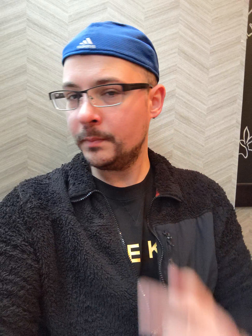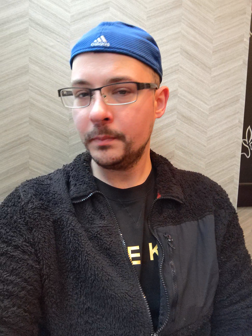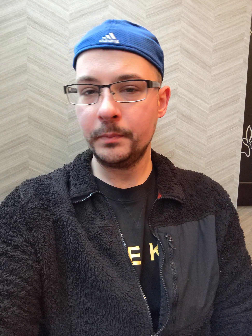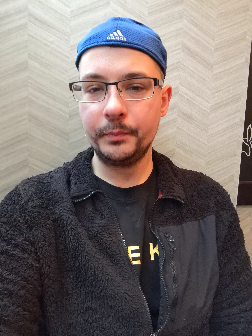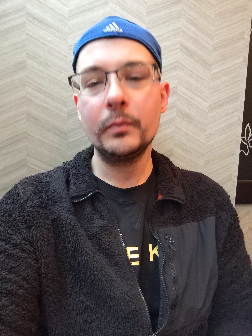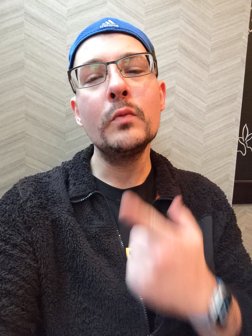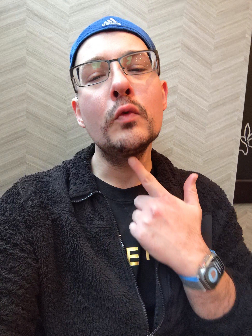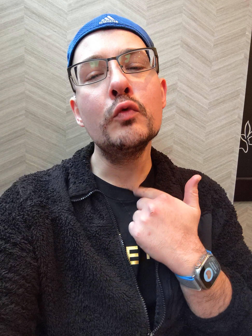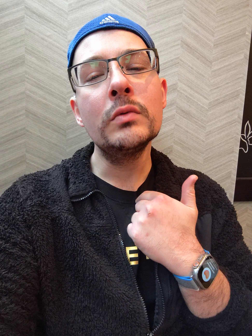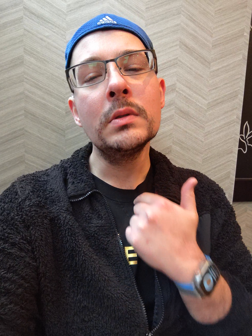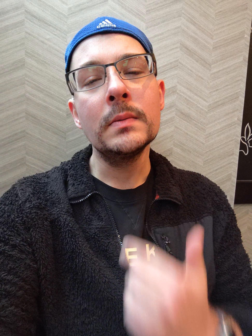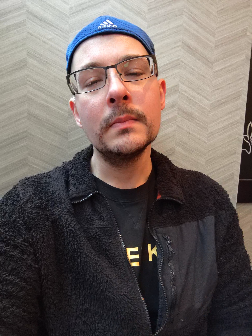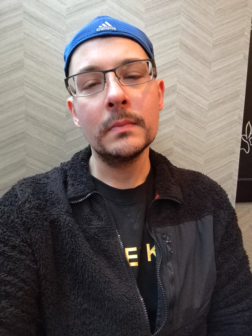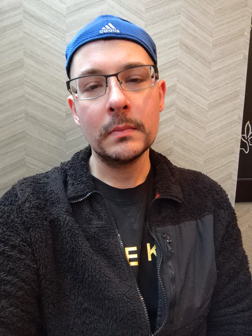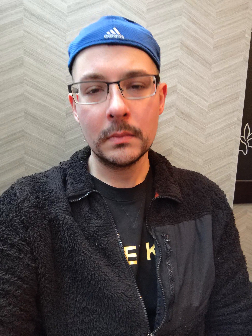thirsty